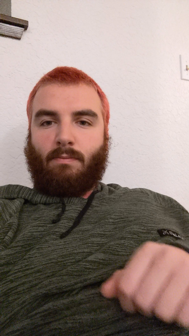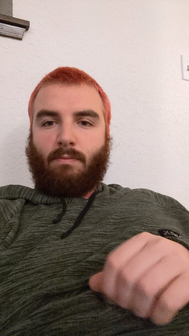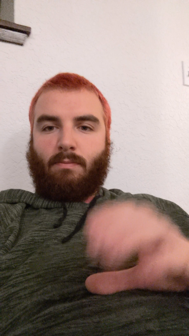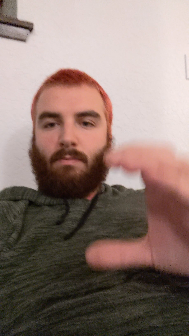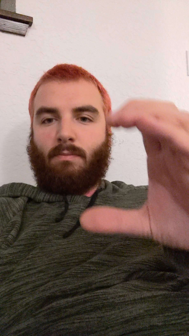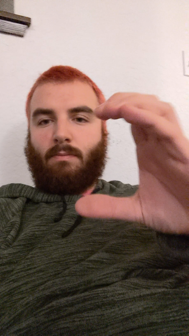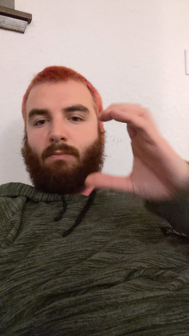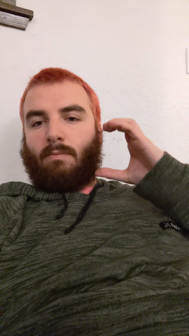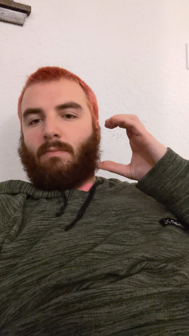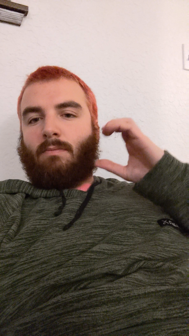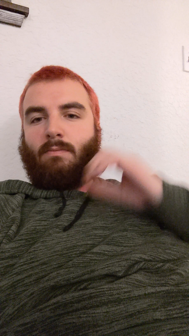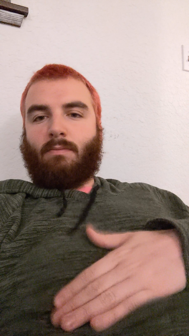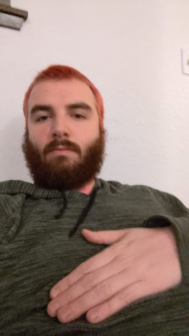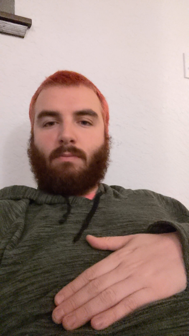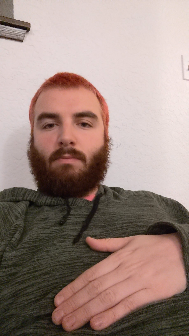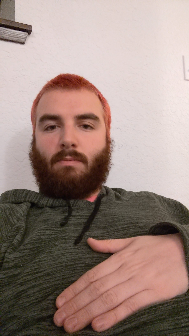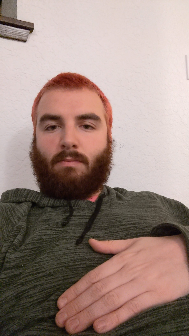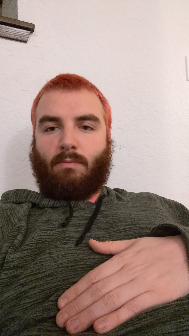bus